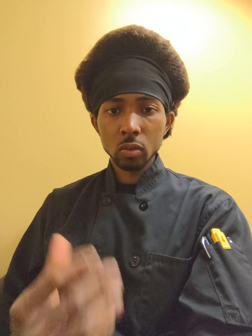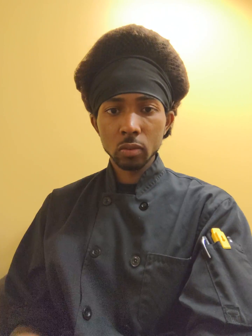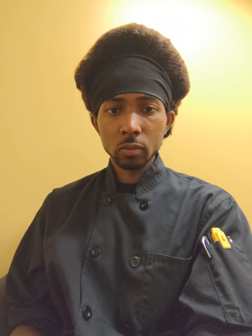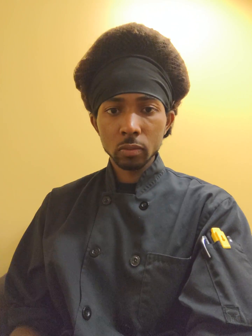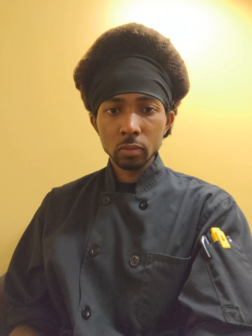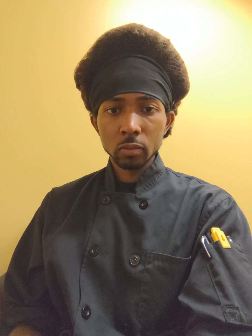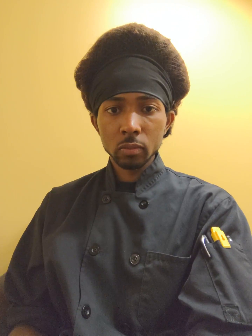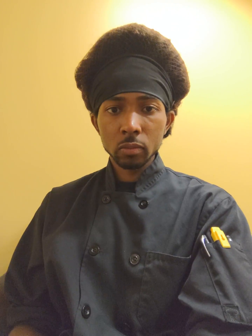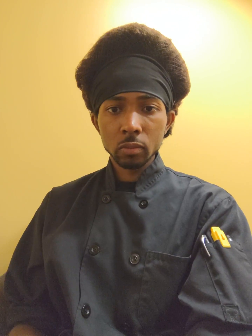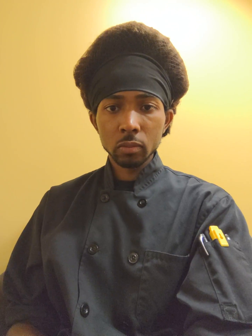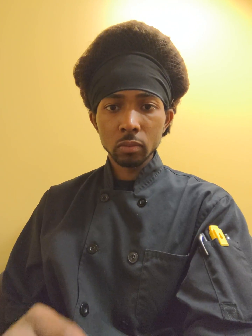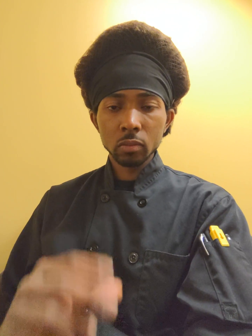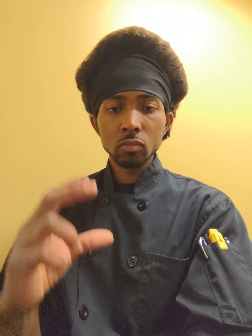bus